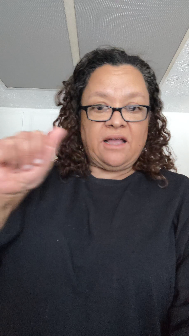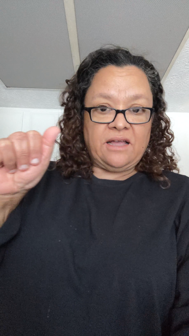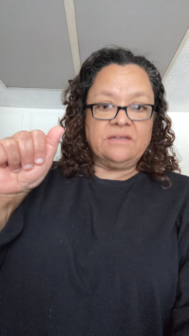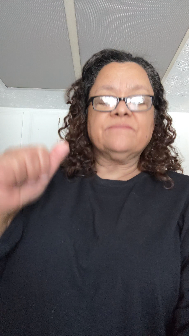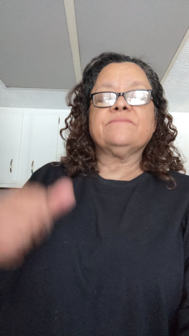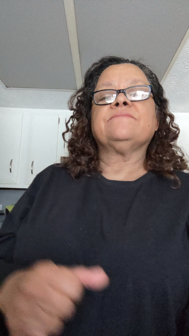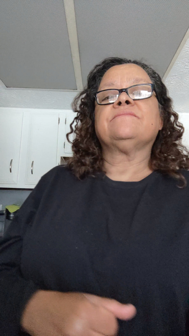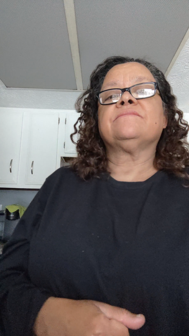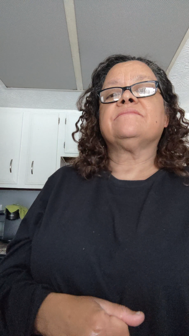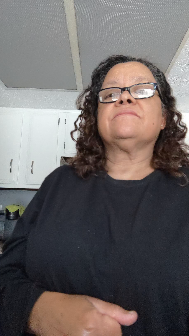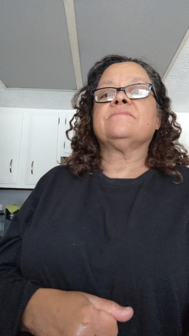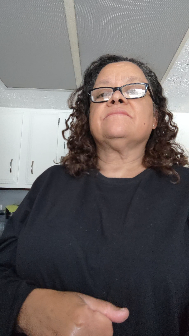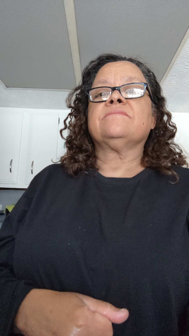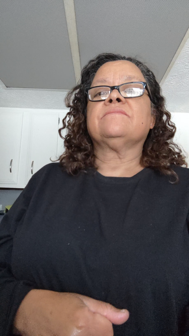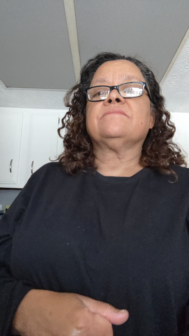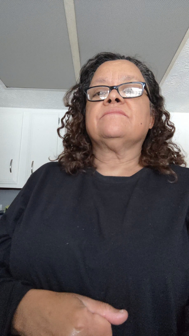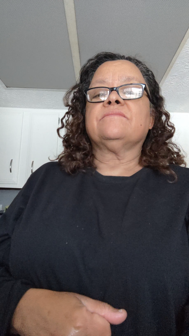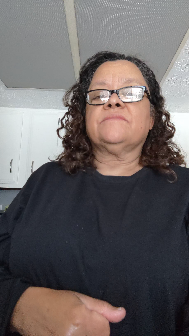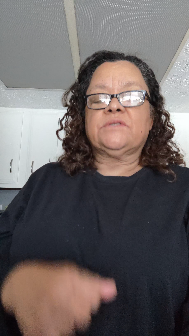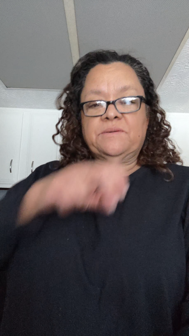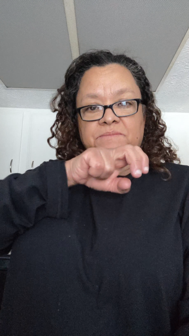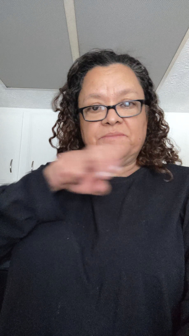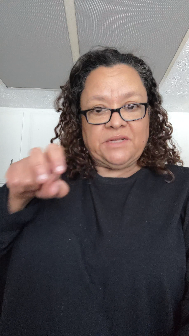porch